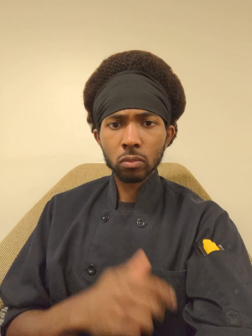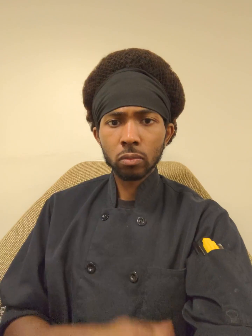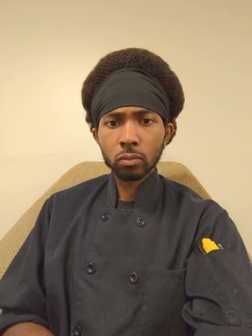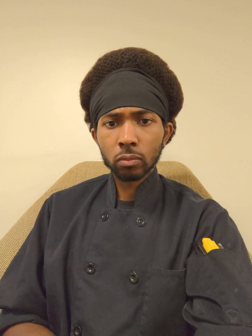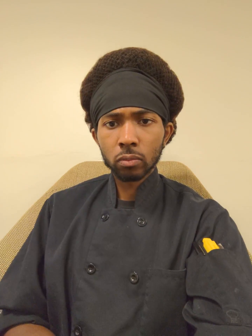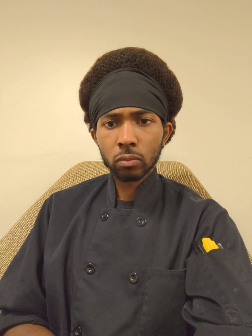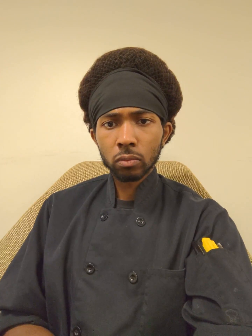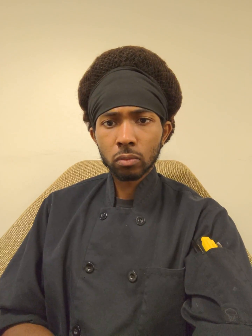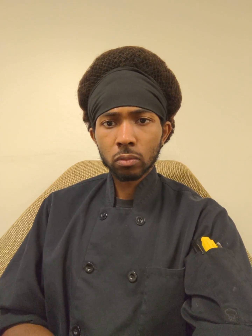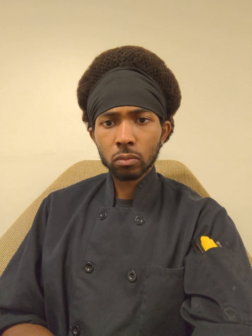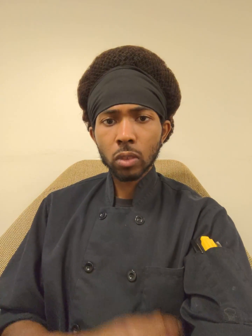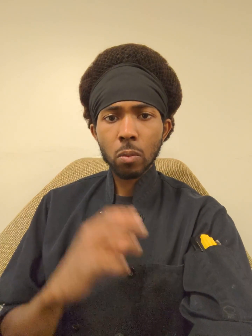ball